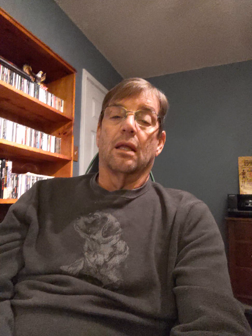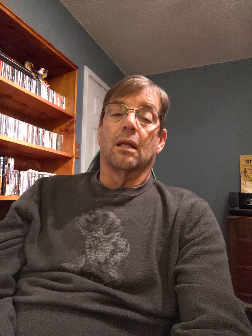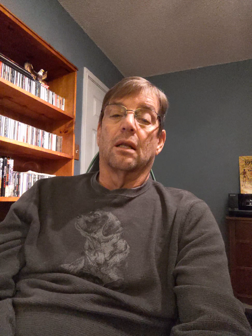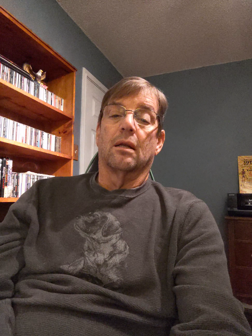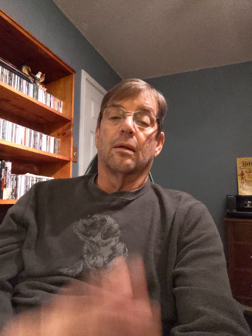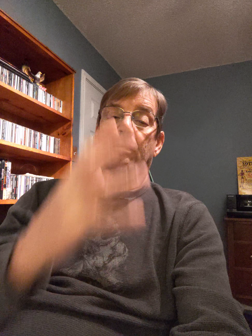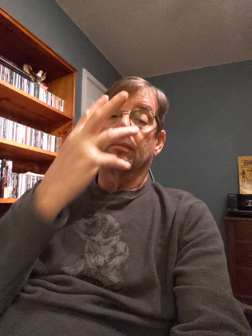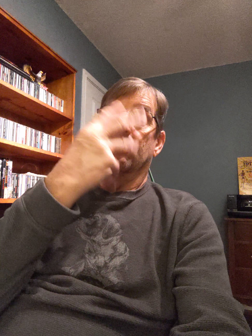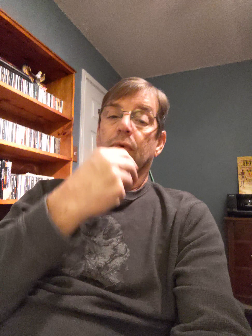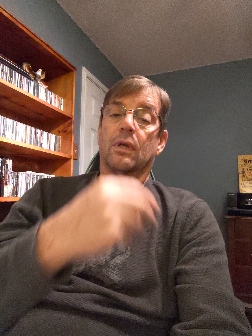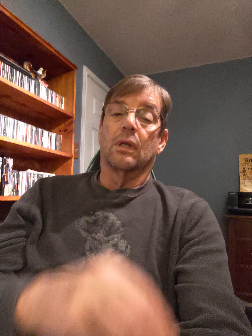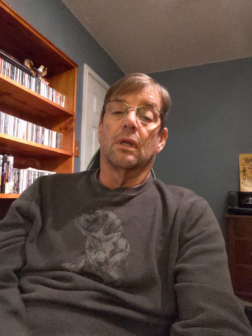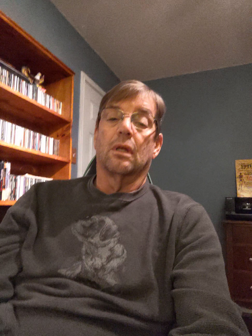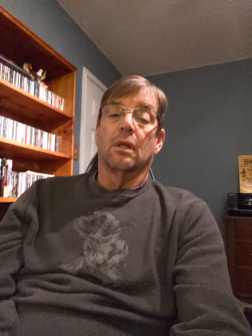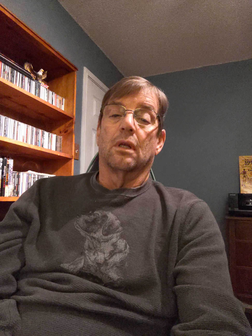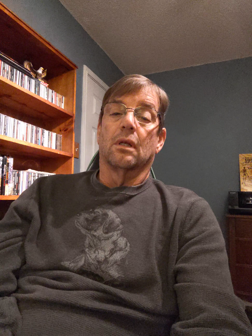pretty